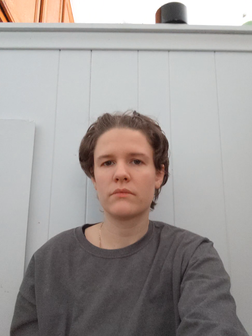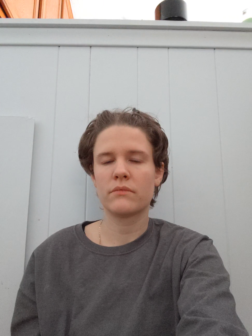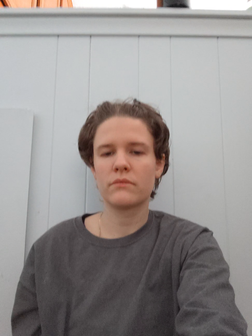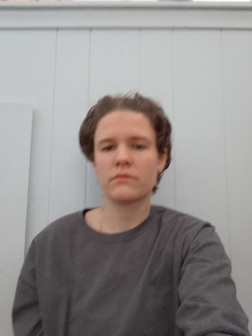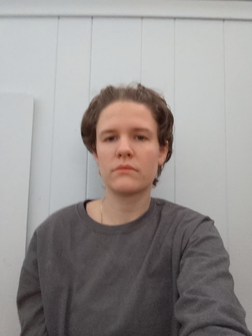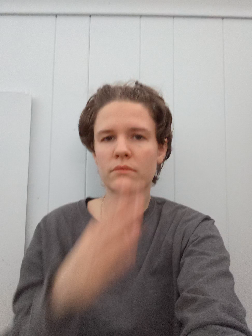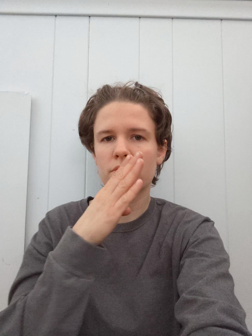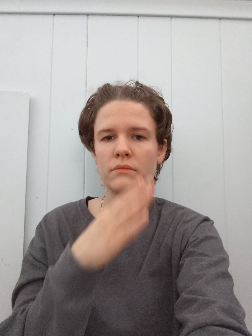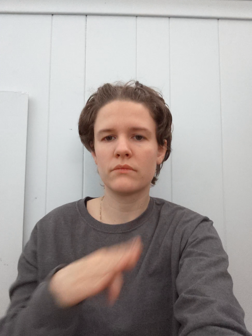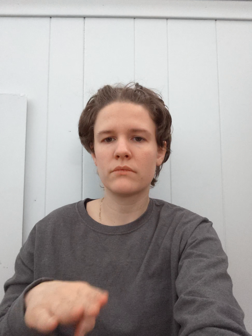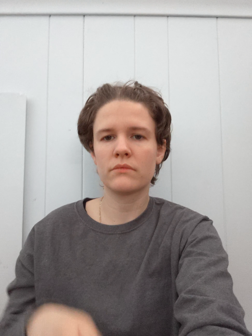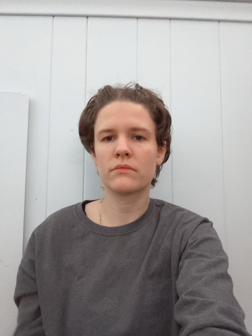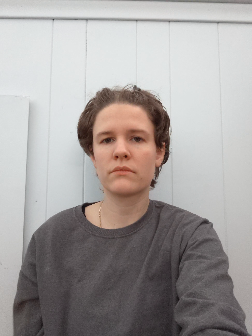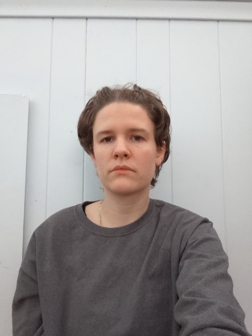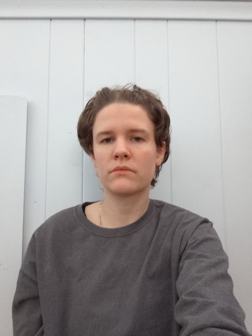quiet